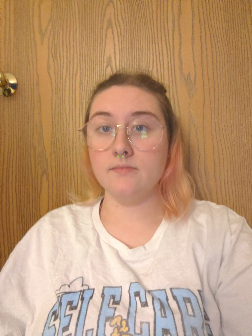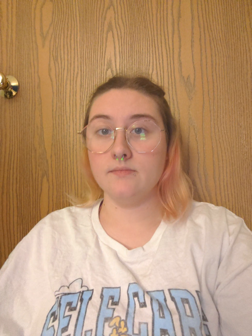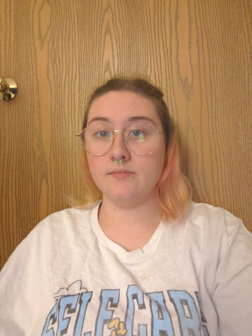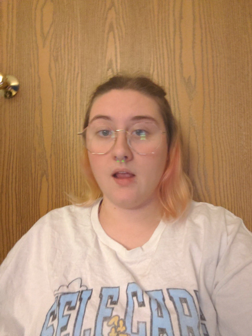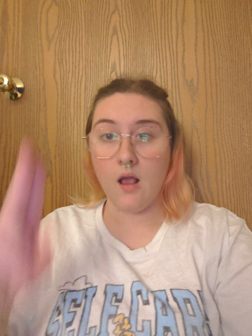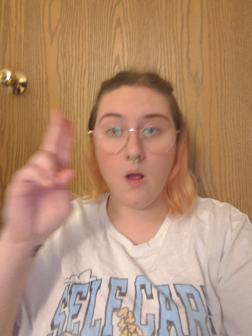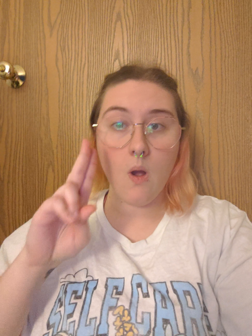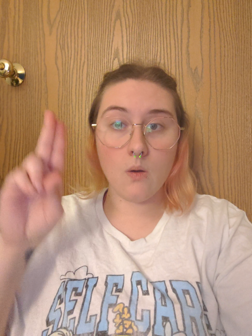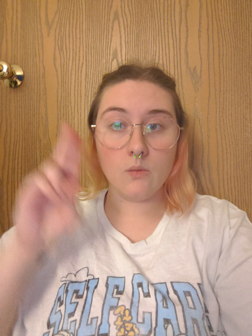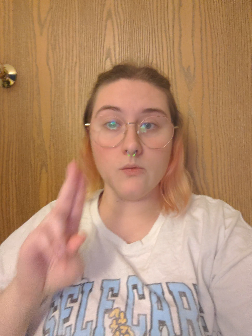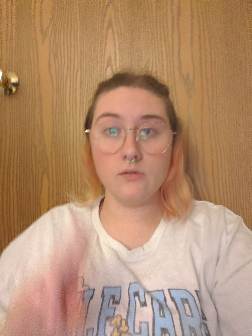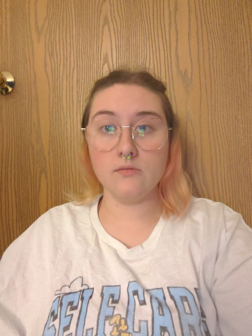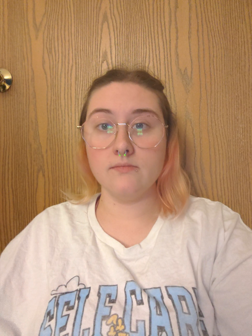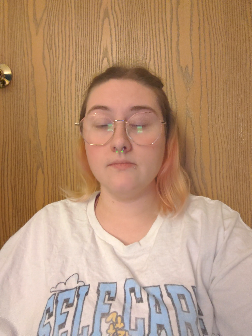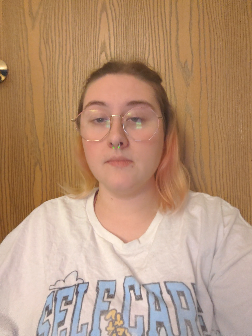uncle